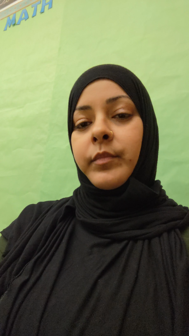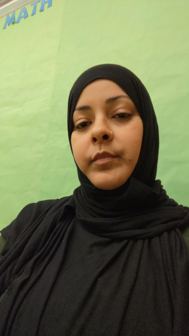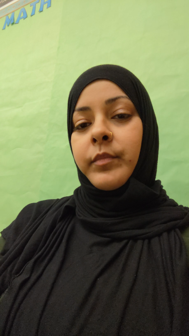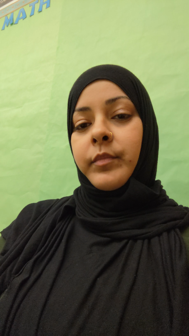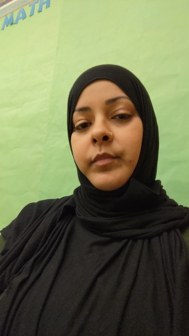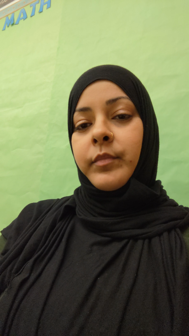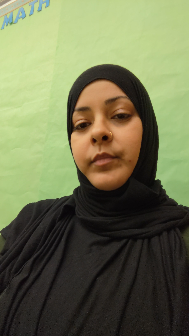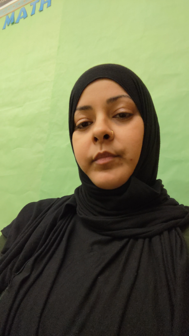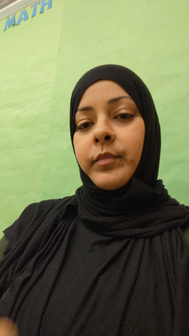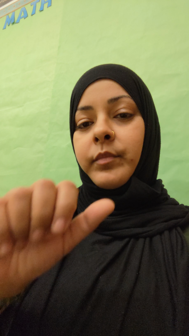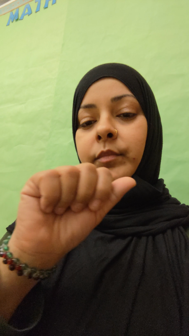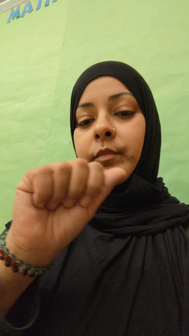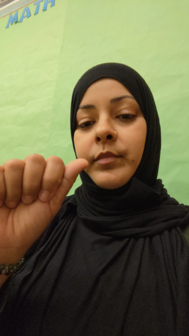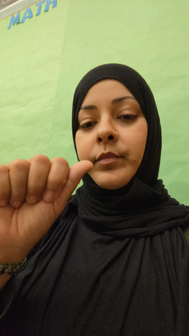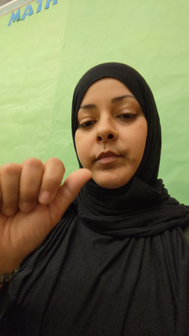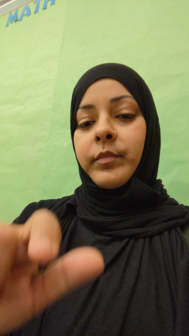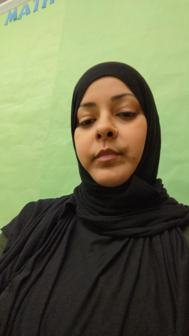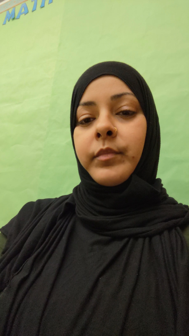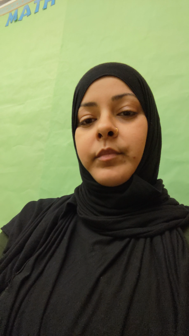a